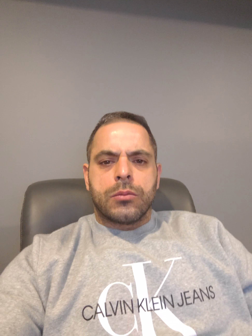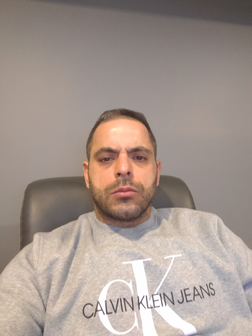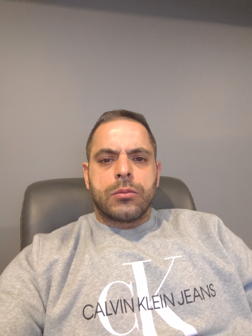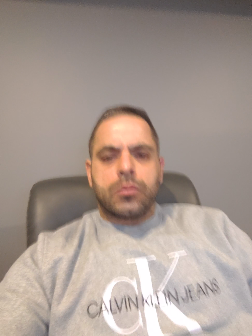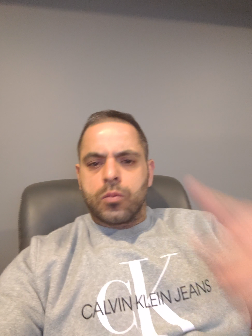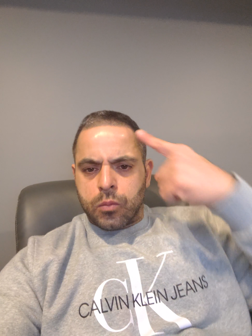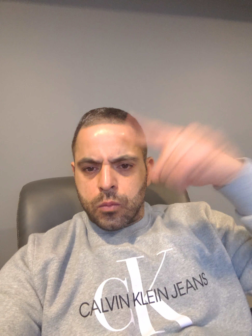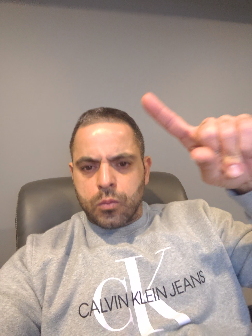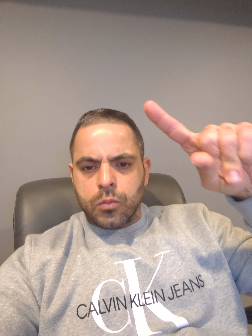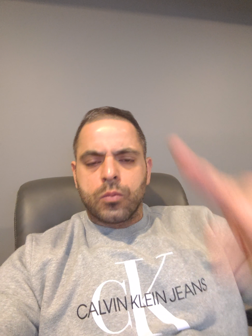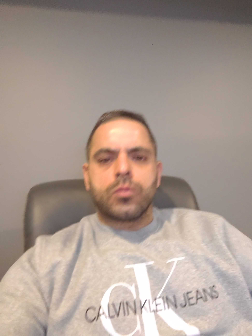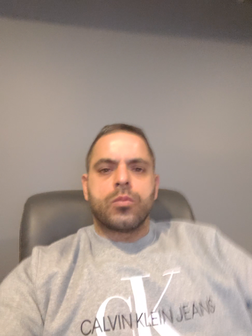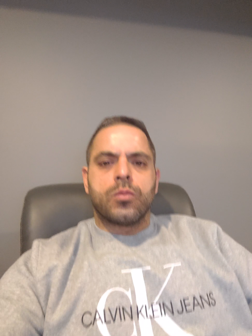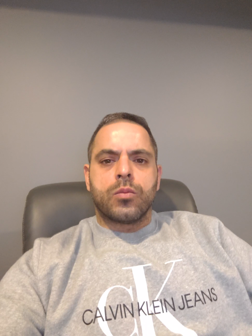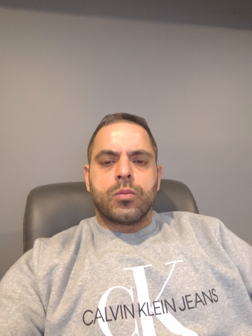for